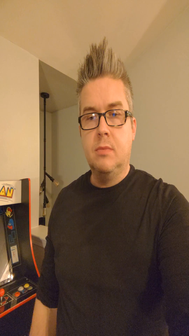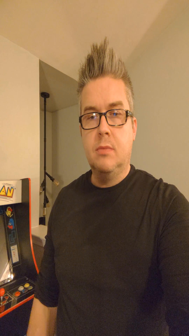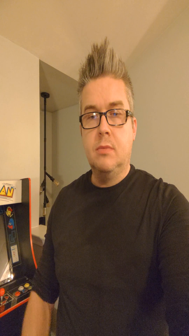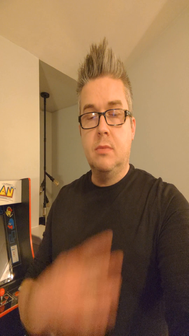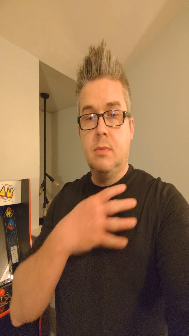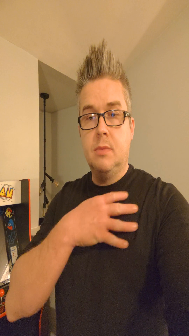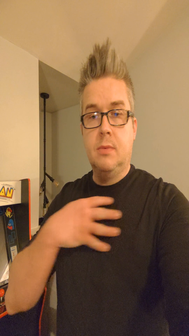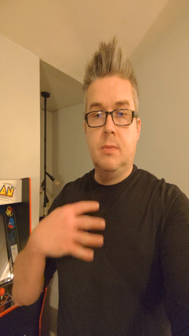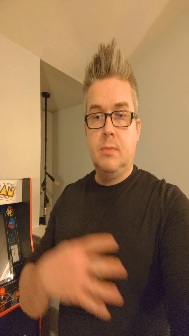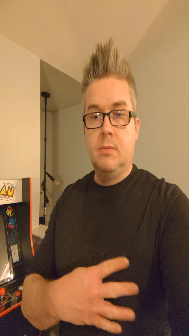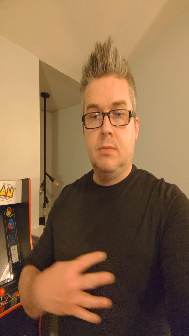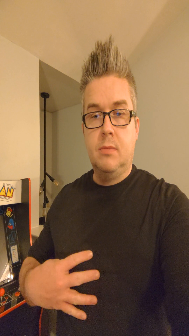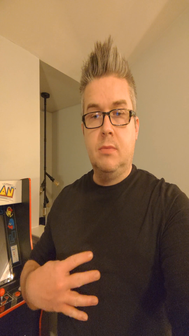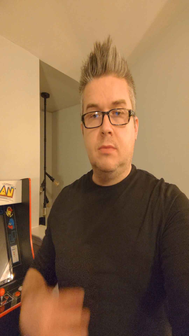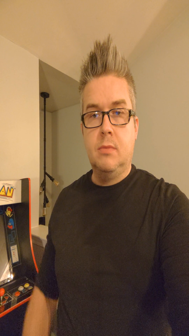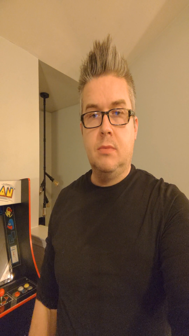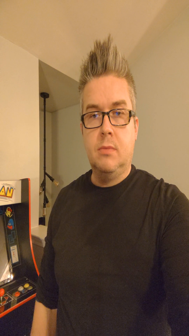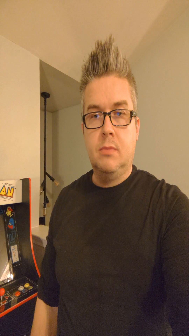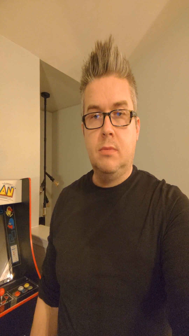zebra